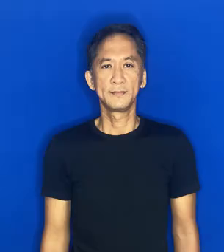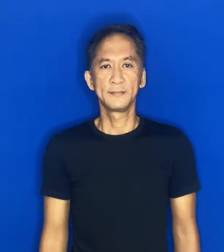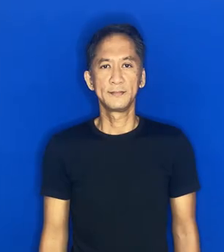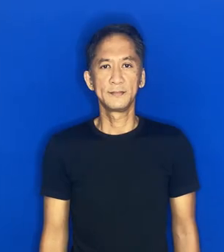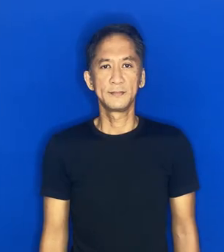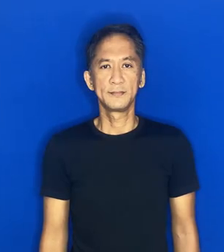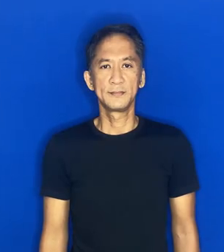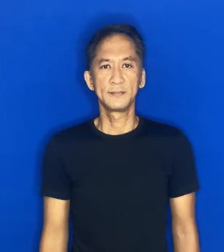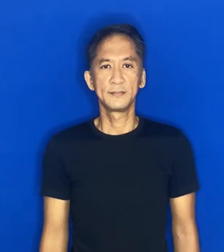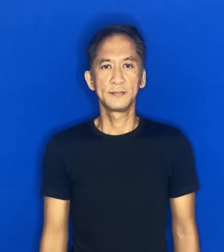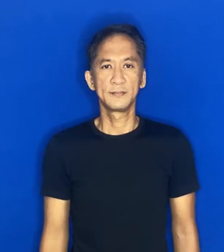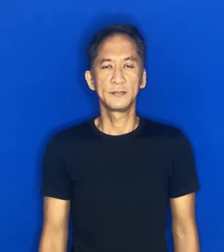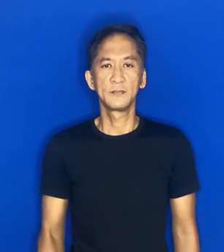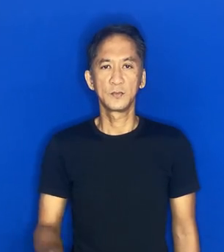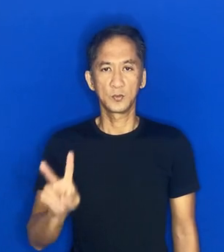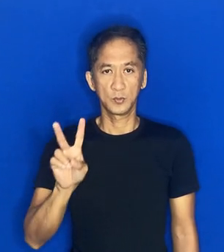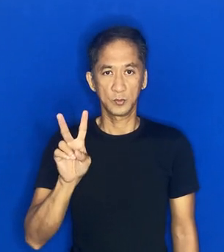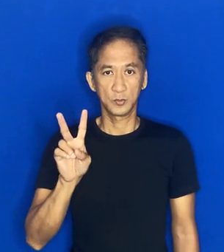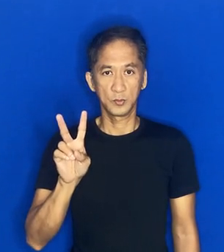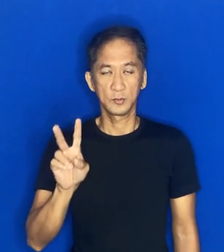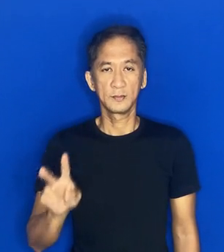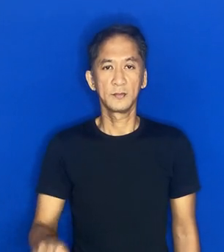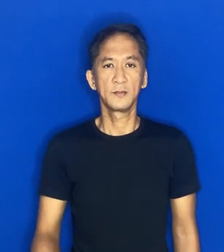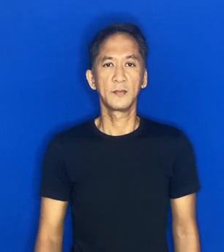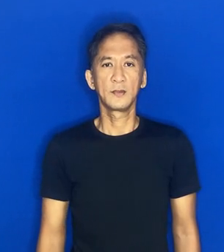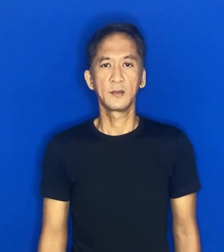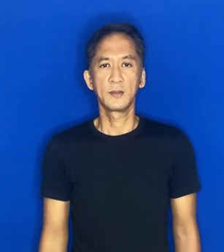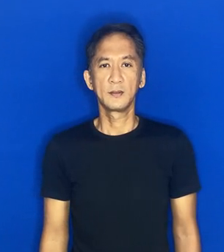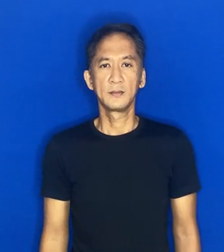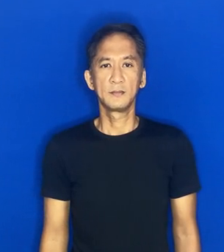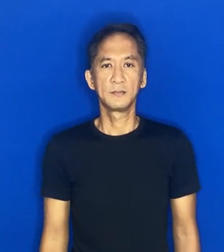two